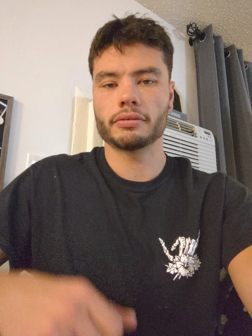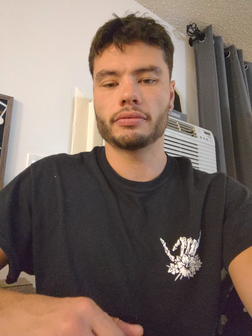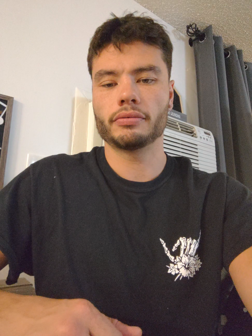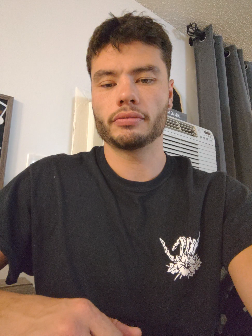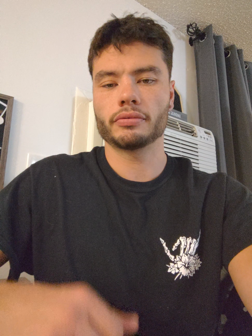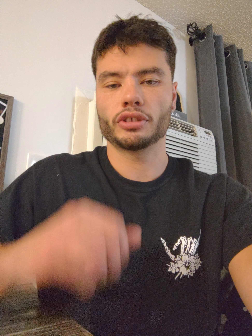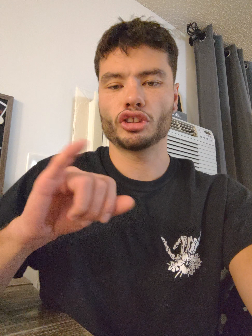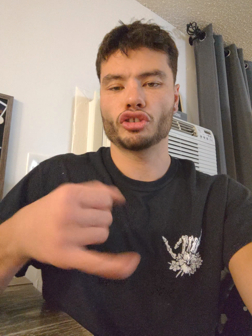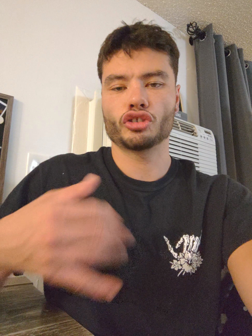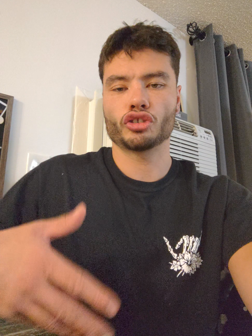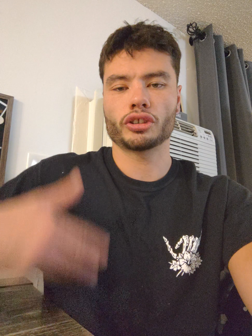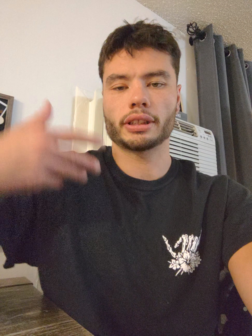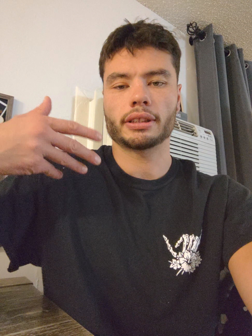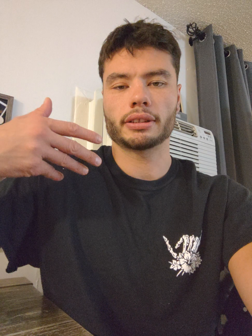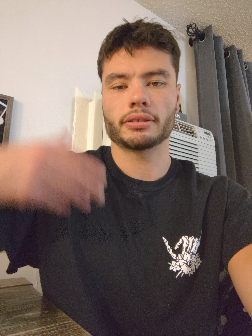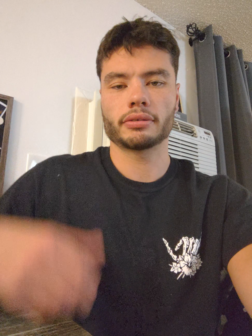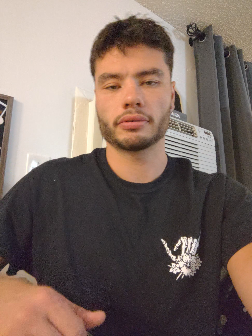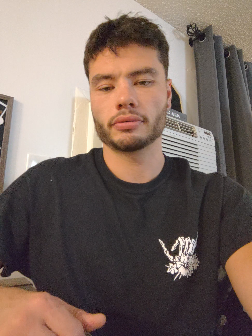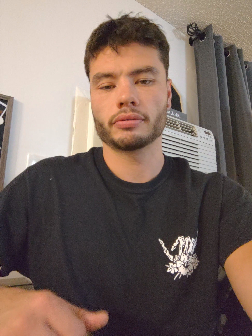jeans